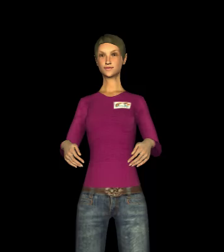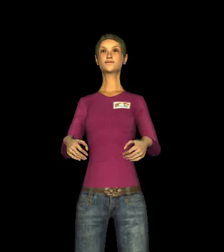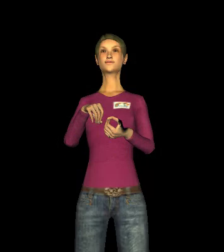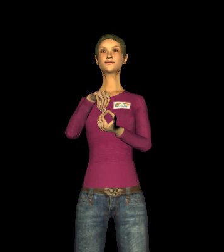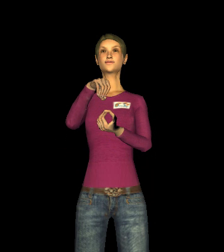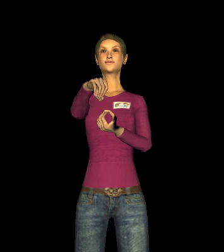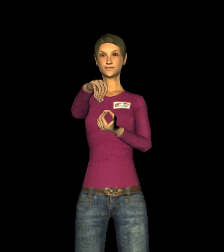مراسل